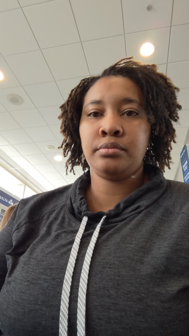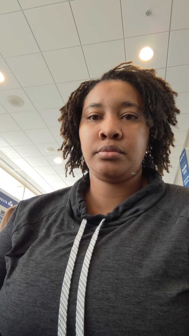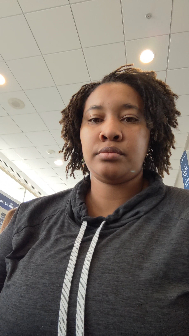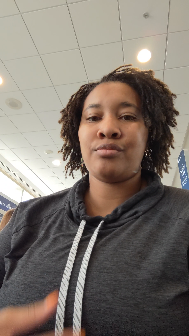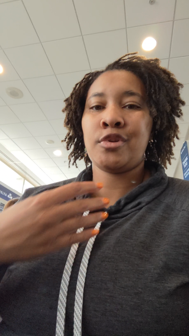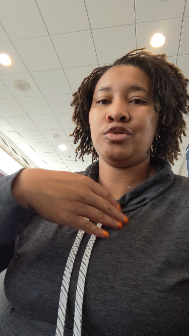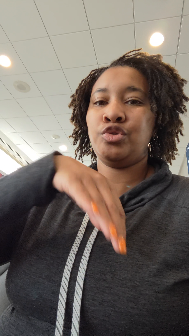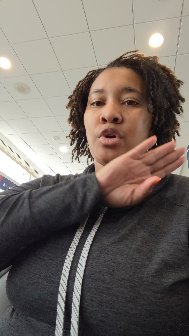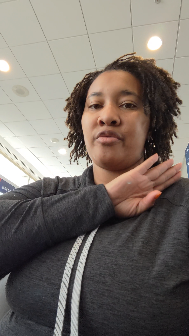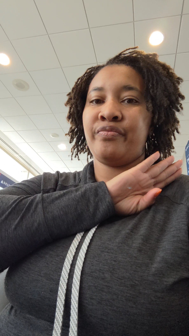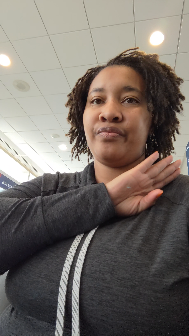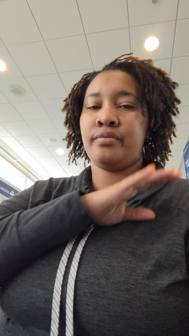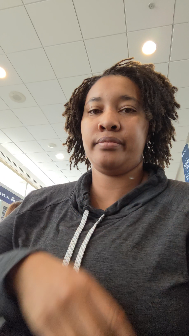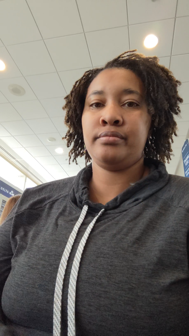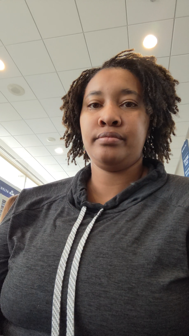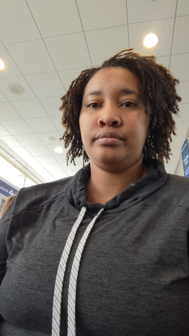scarf